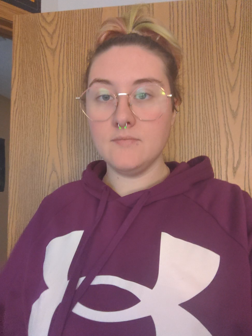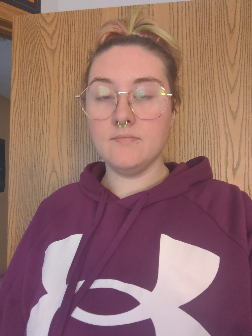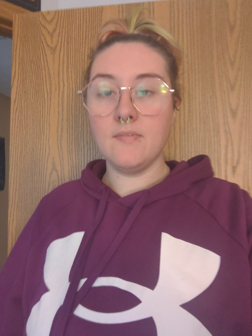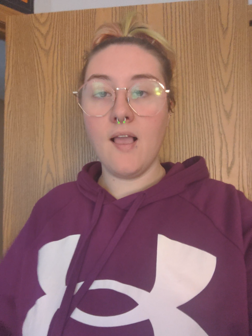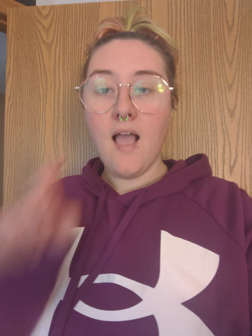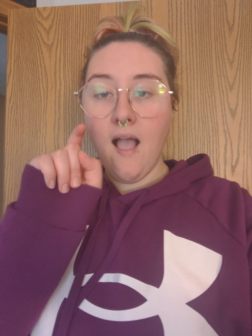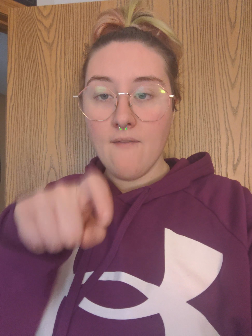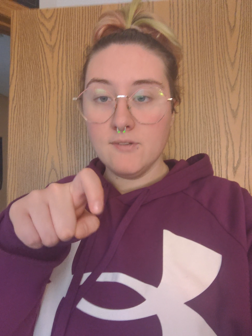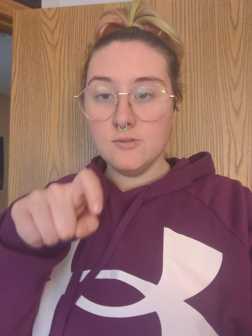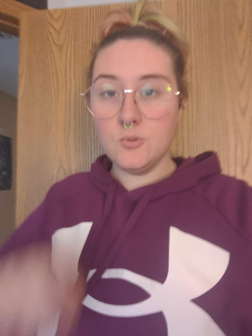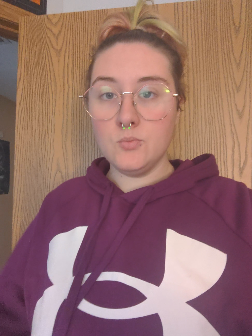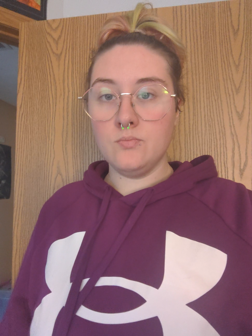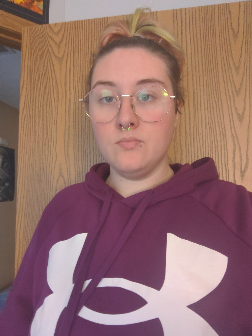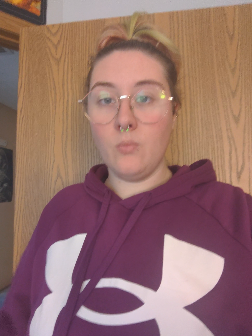have to